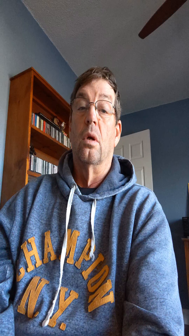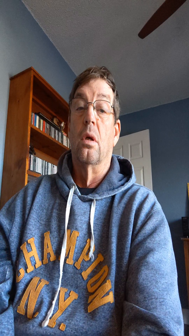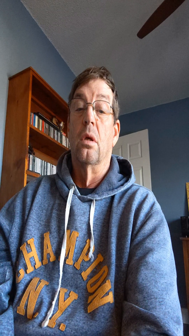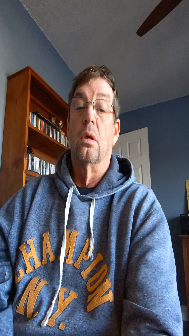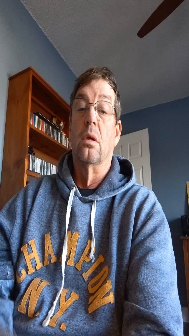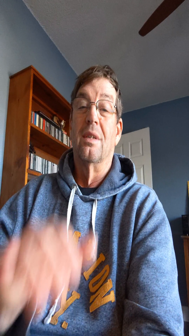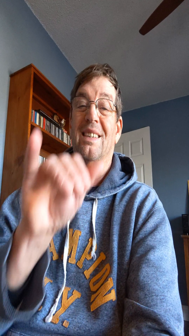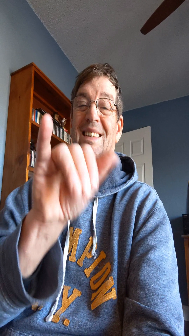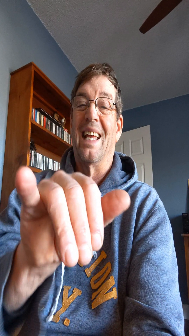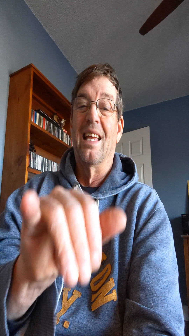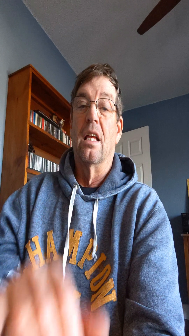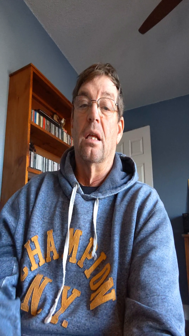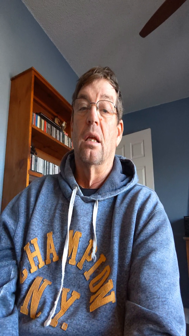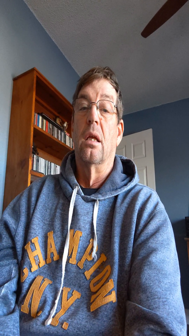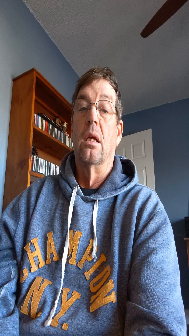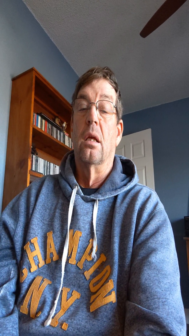stay